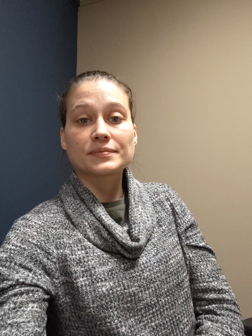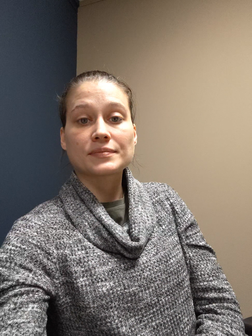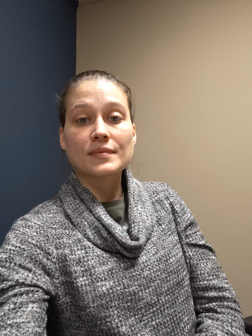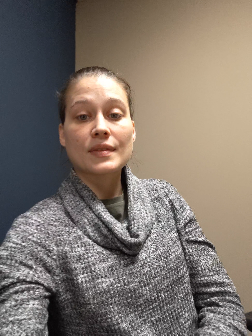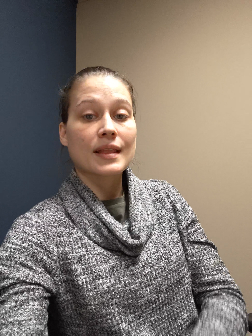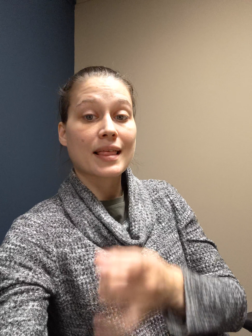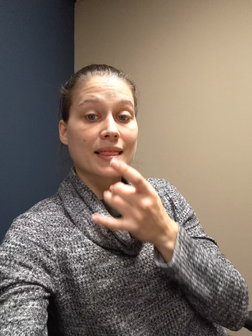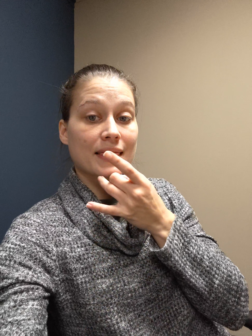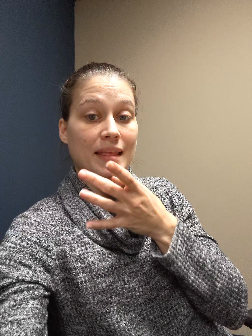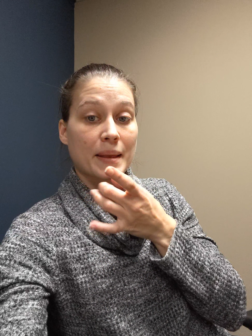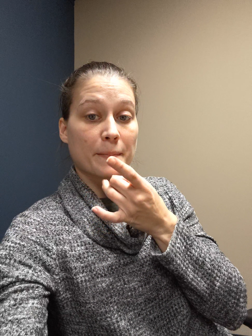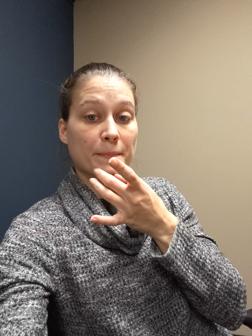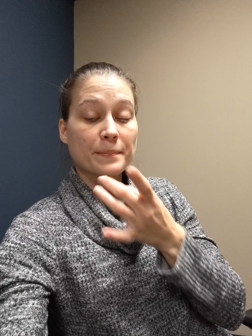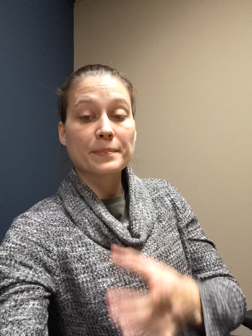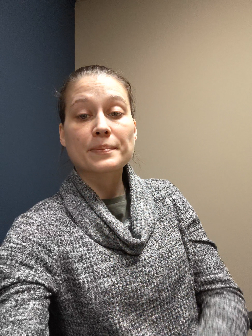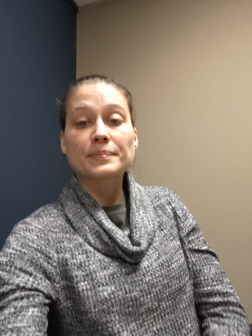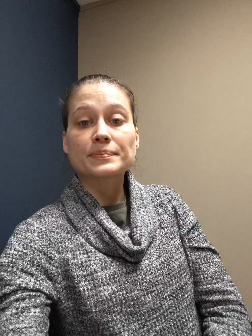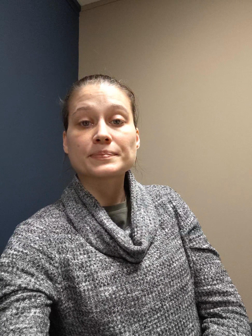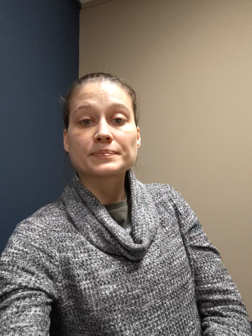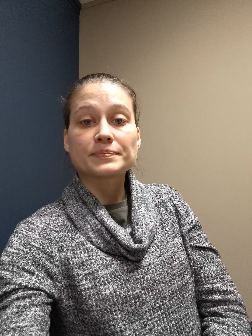lamp